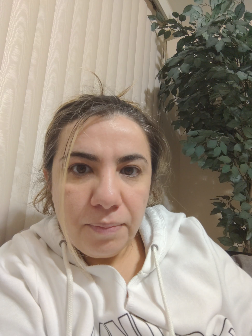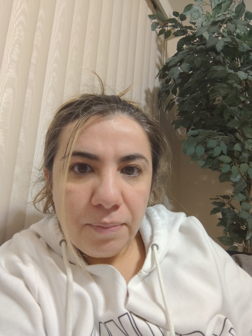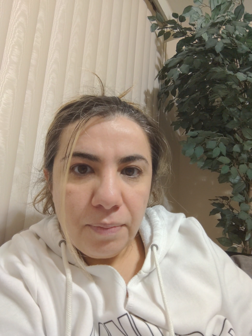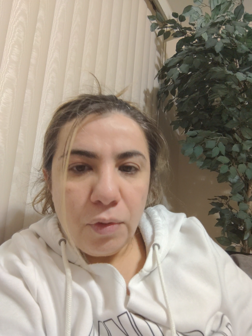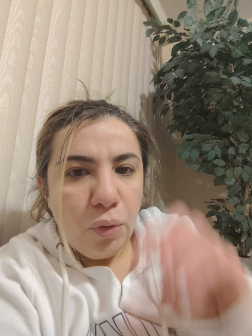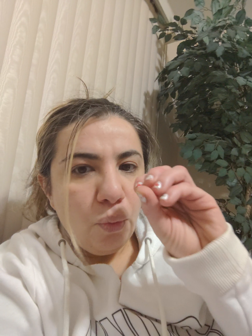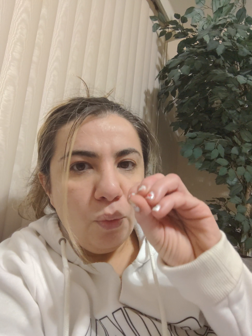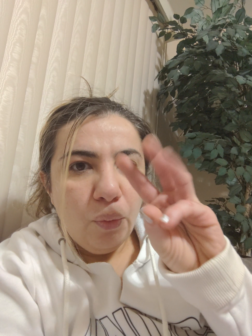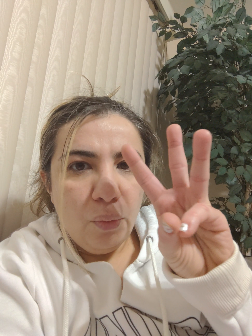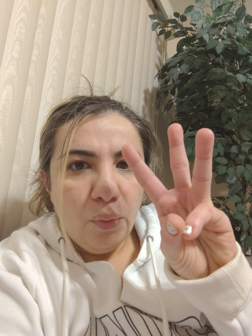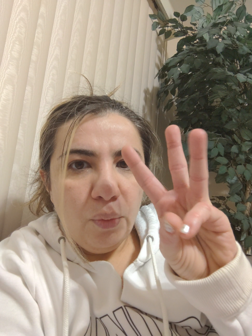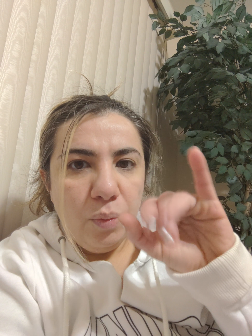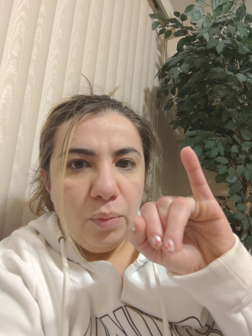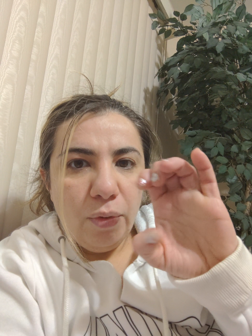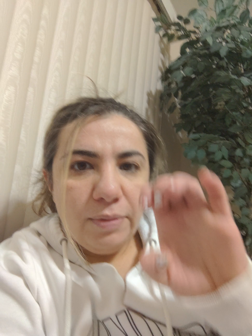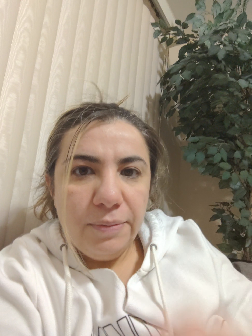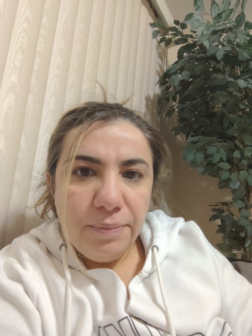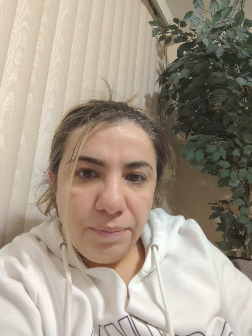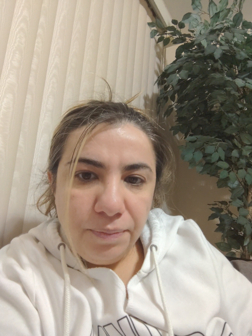owie